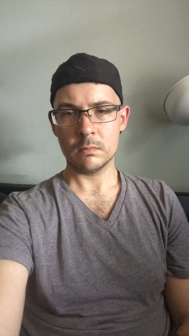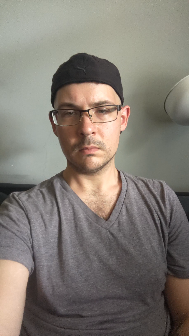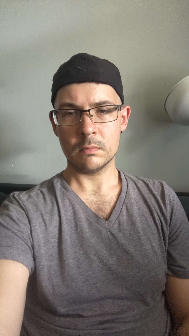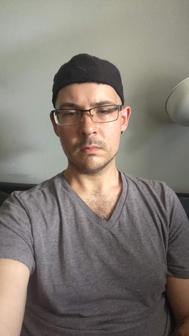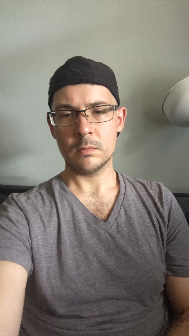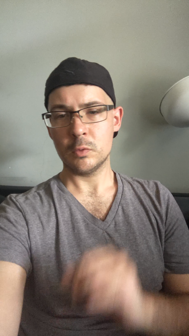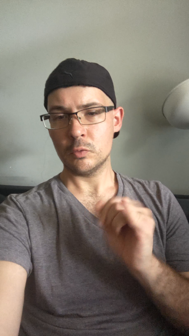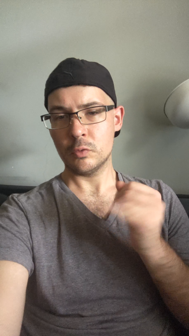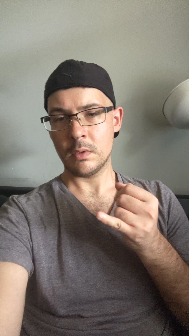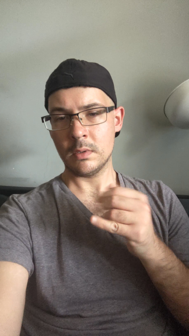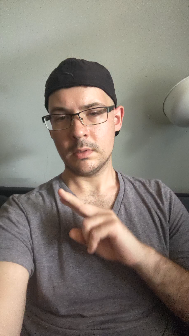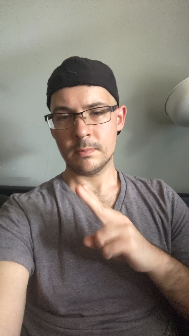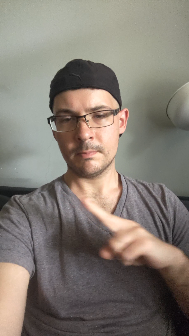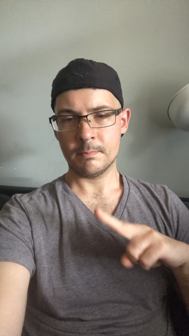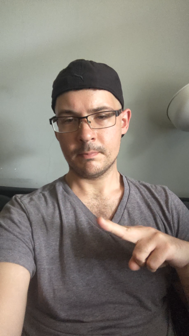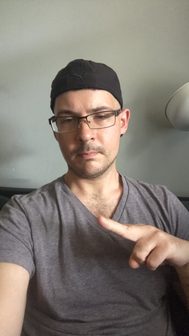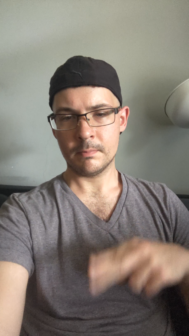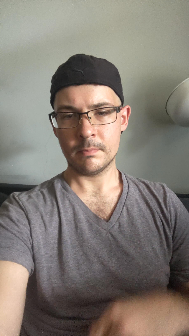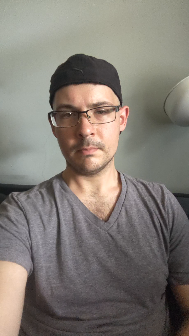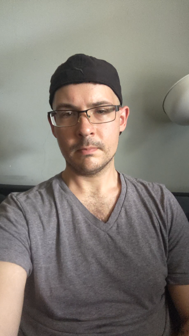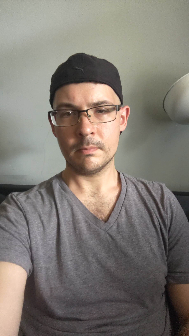jelly